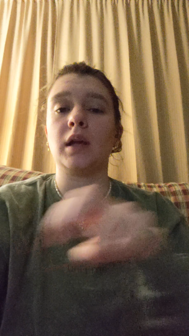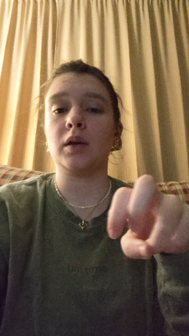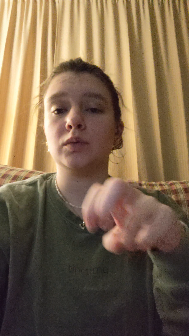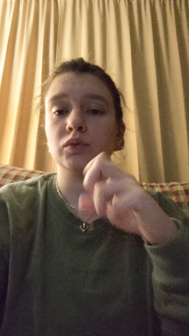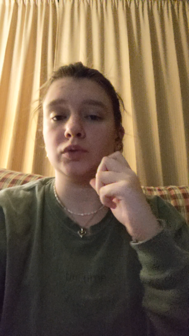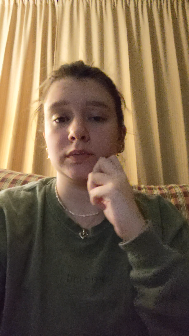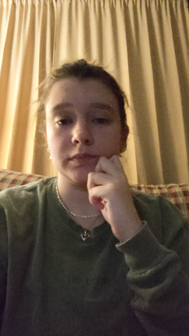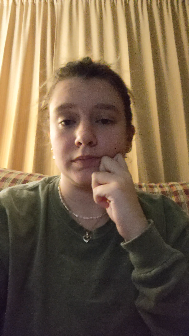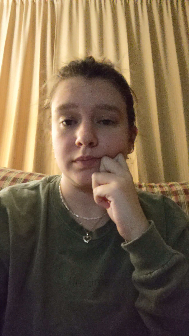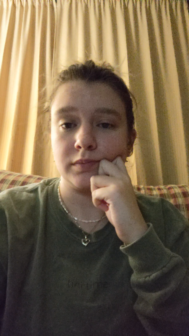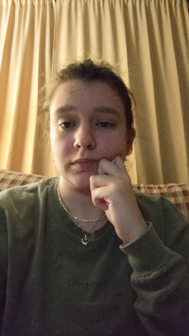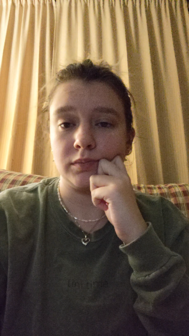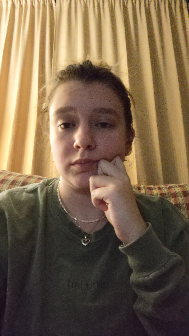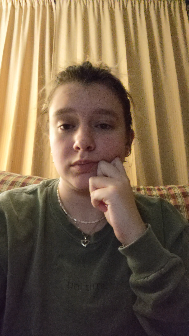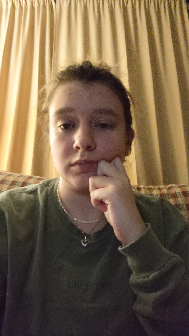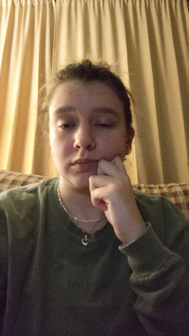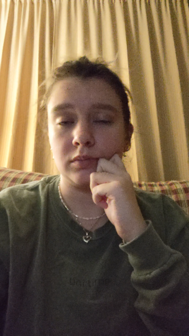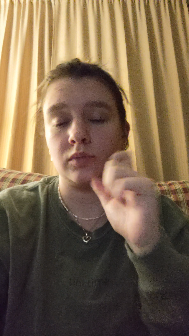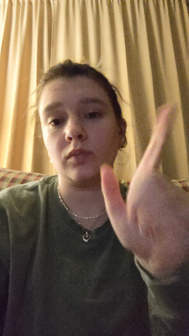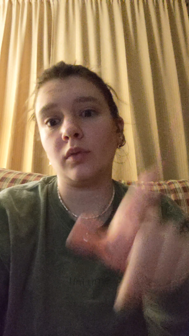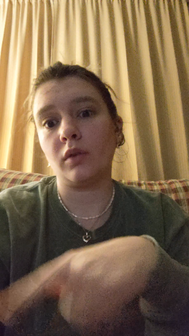long